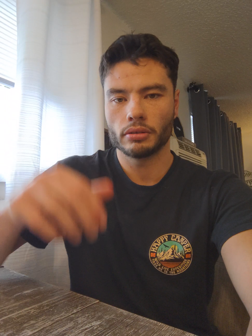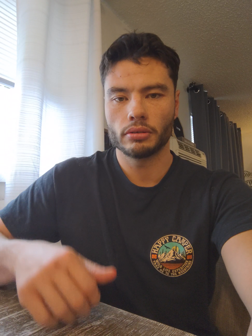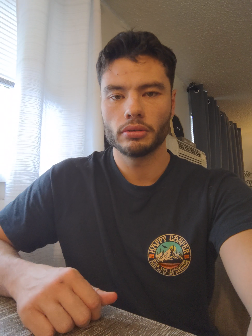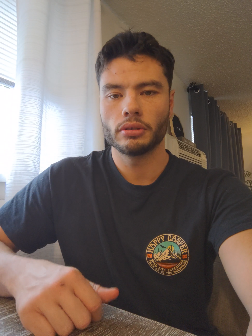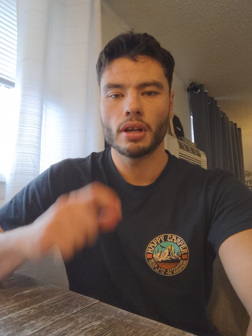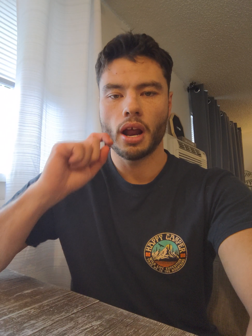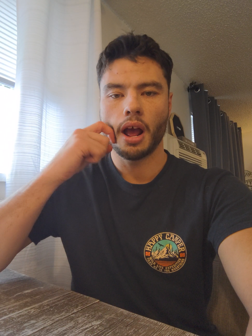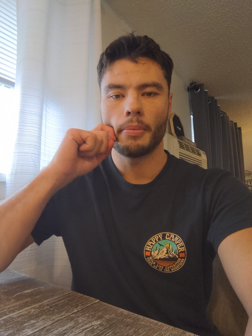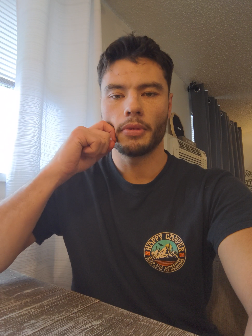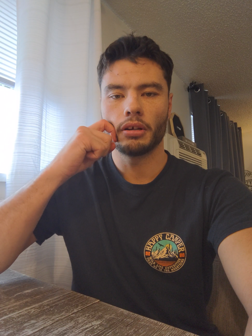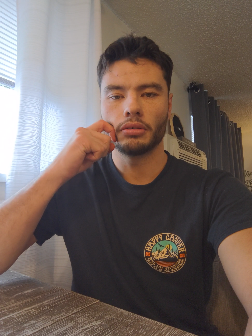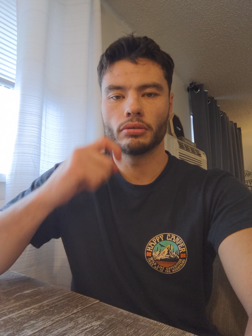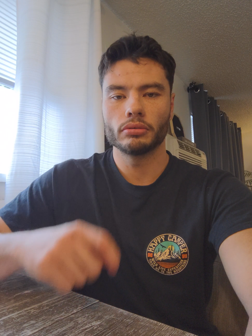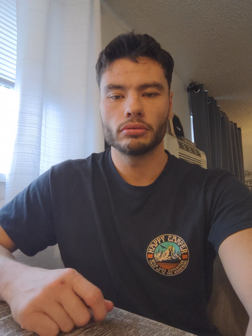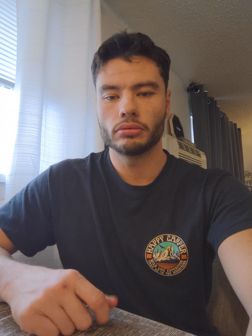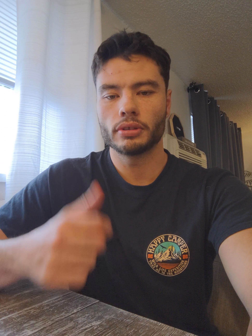apple